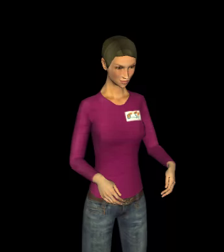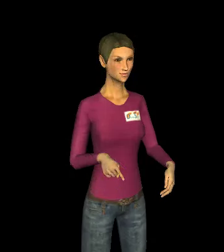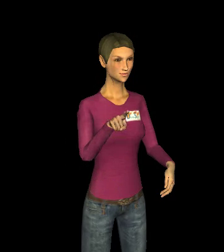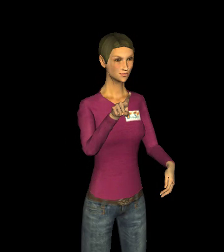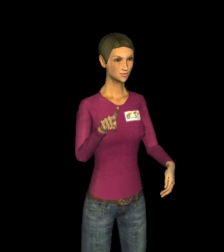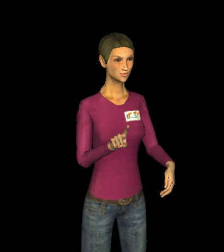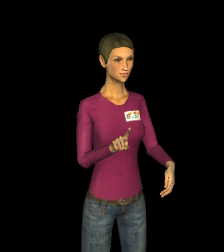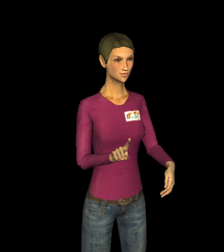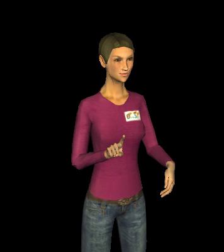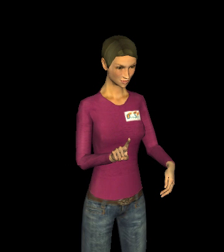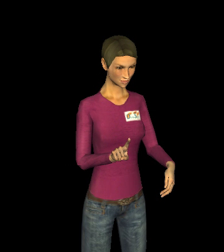سؤال